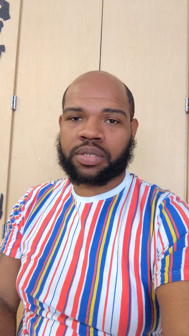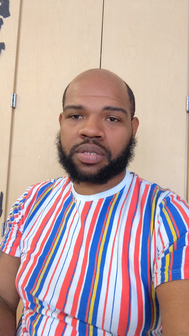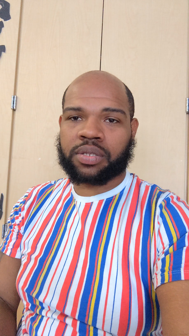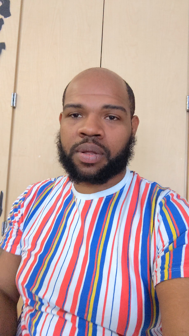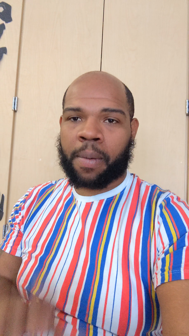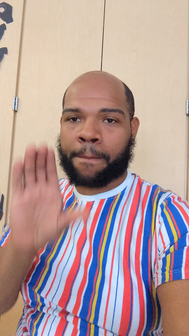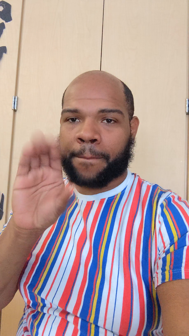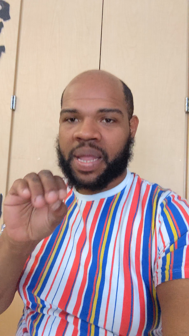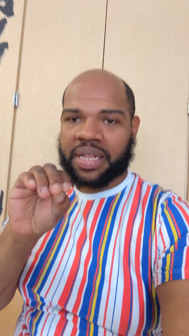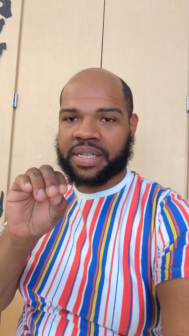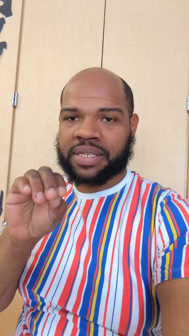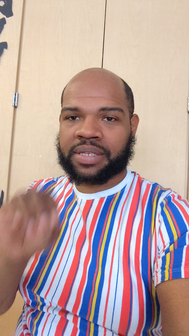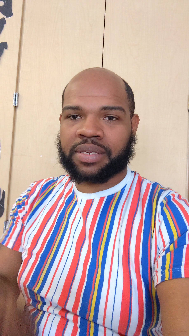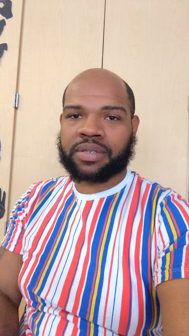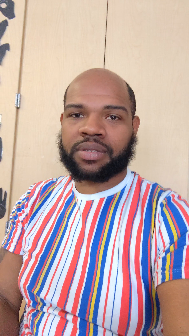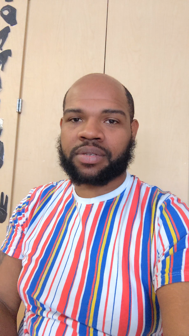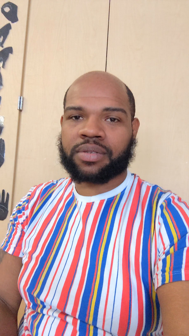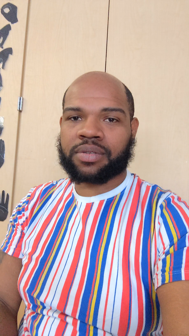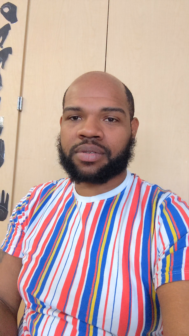bite